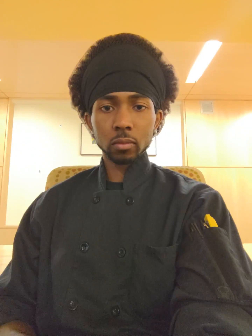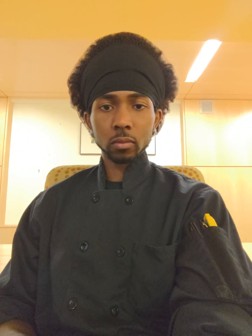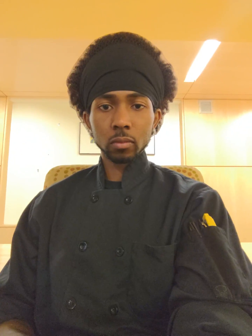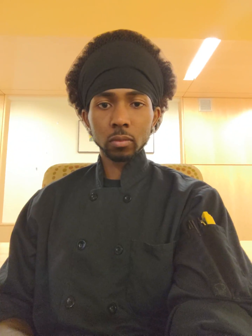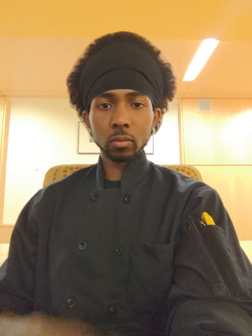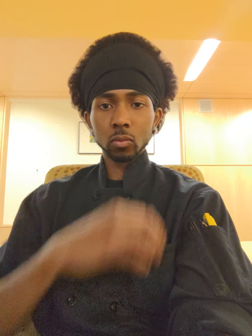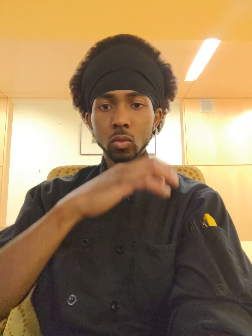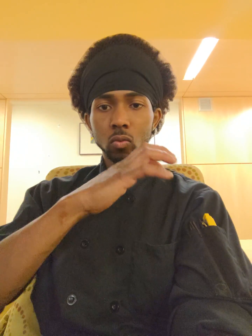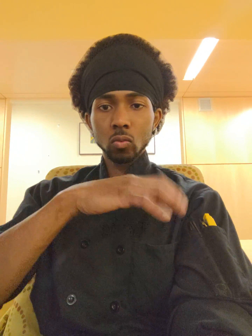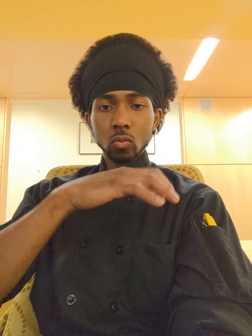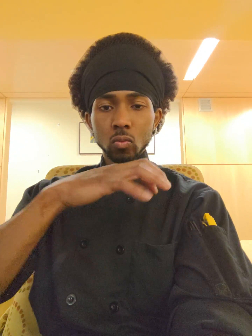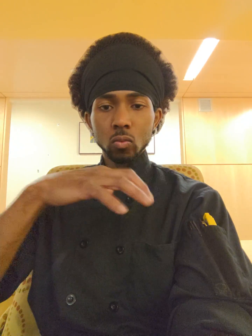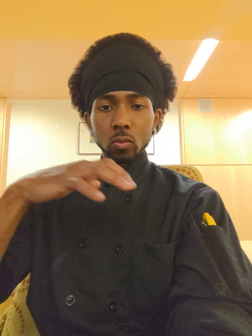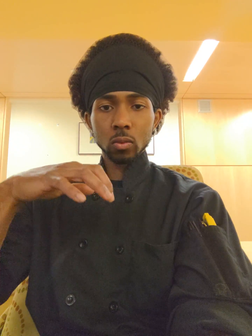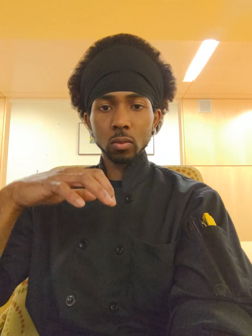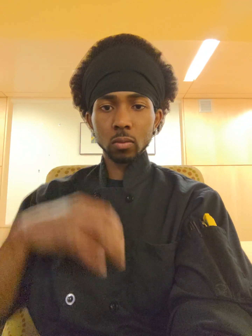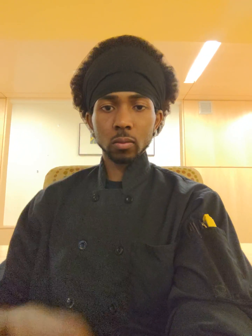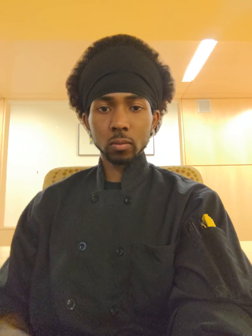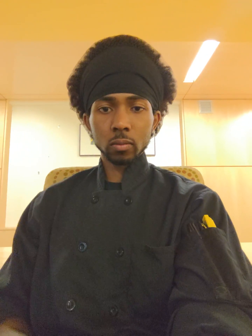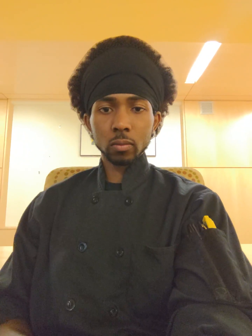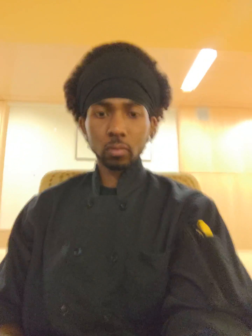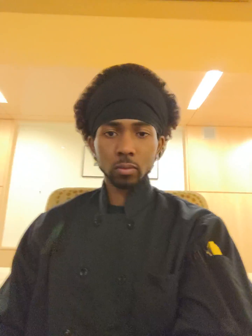grapes